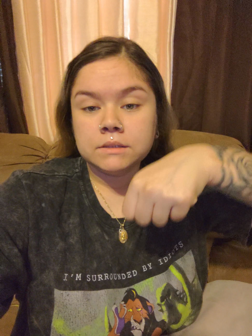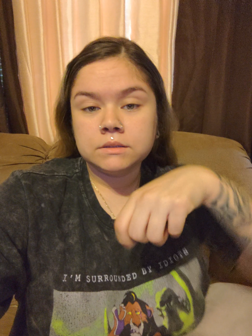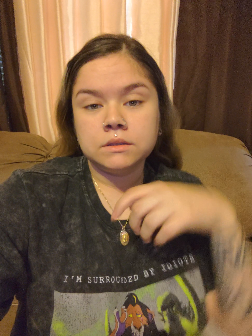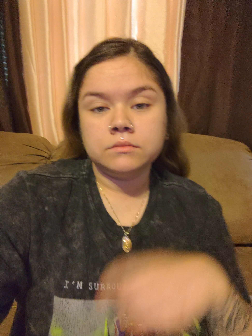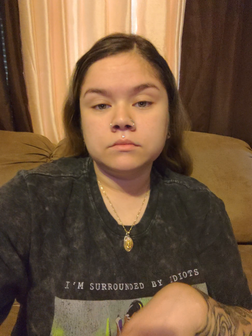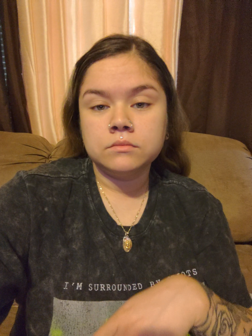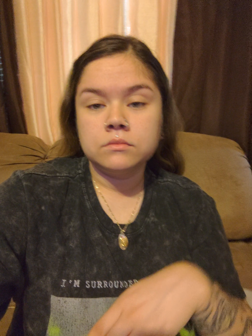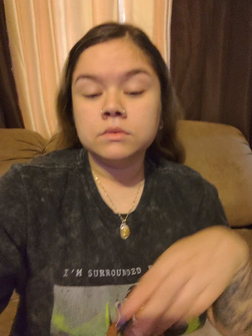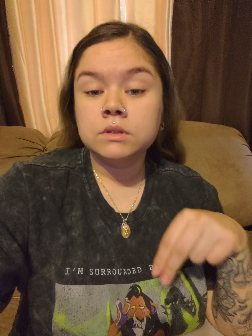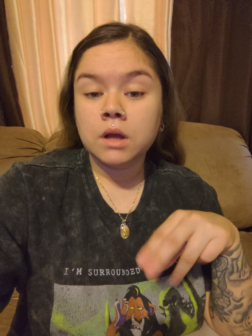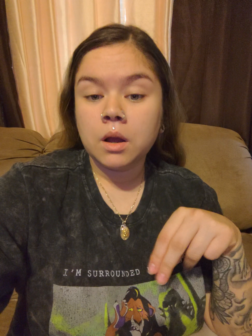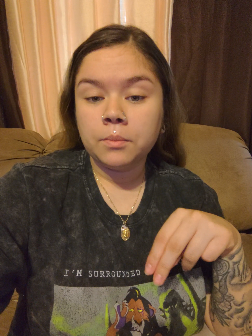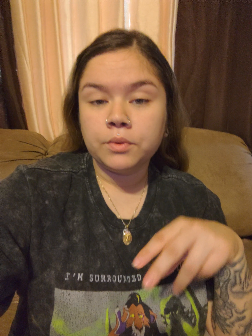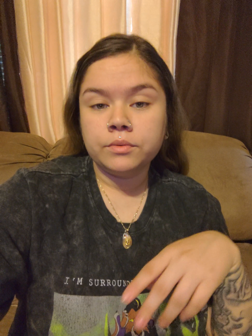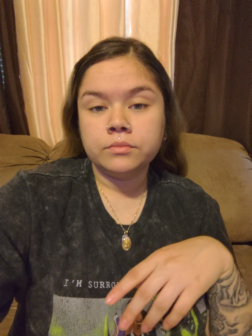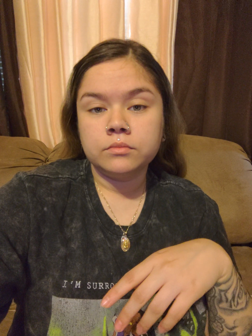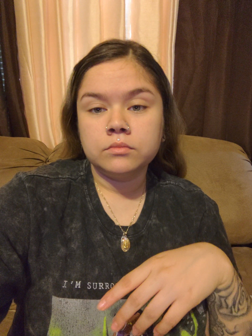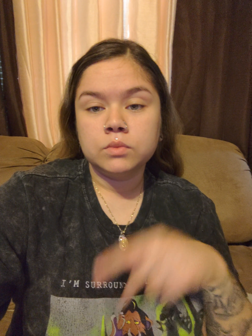diaper